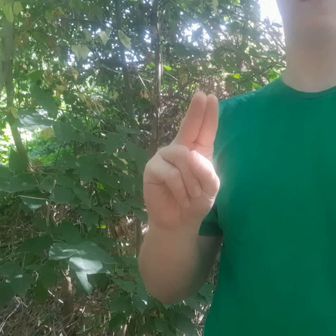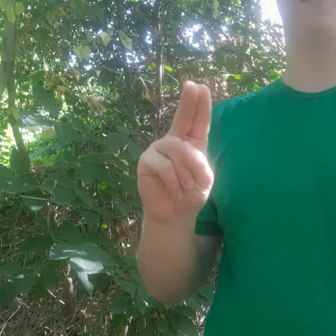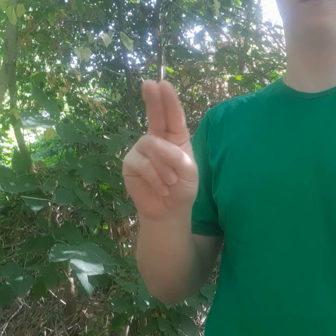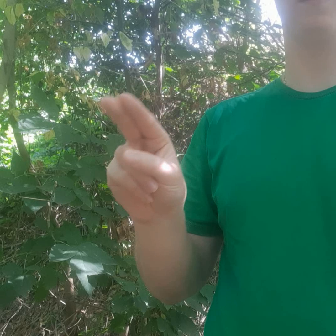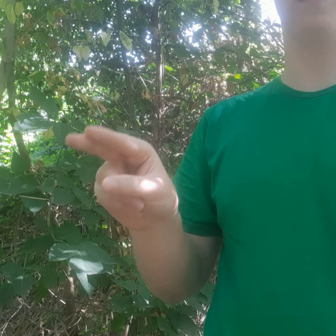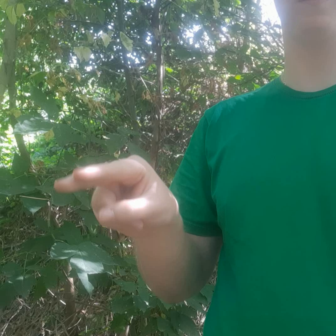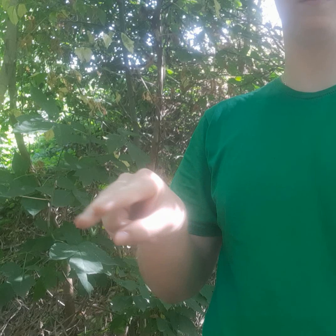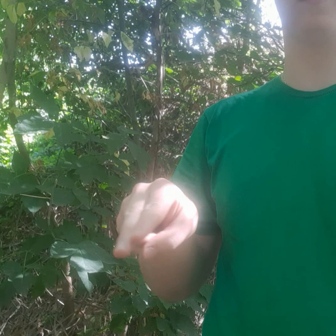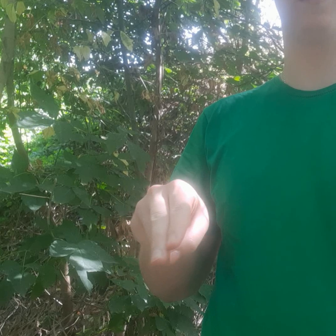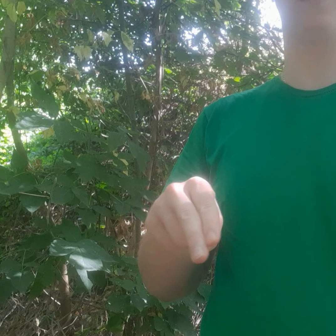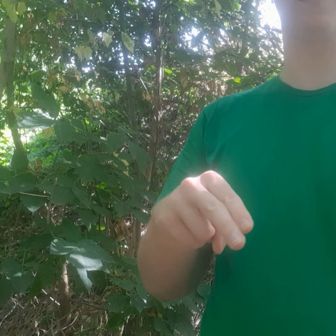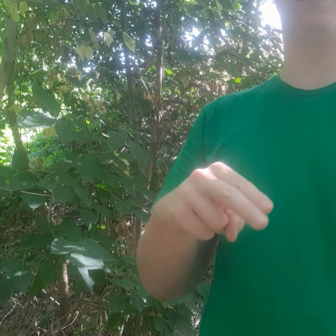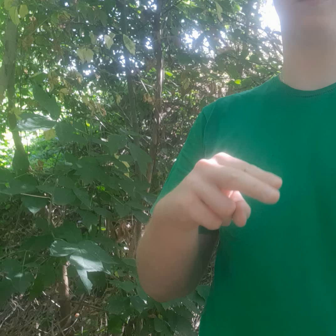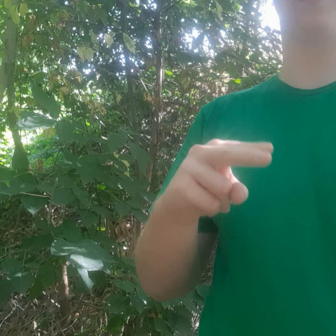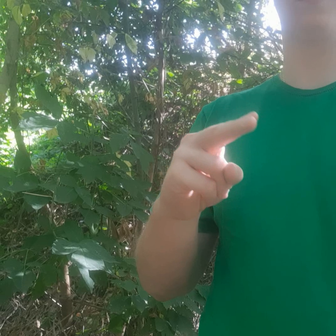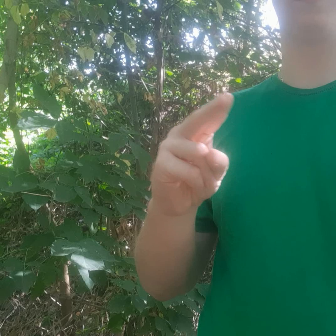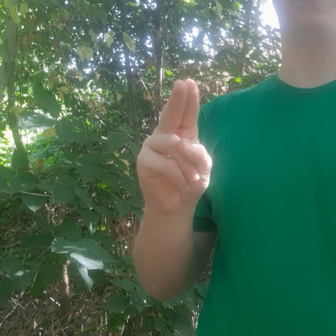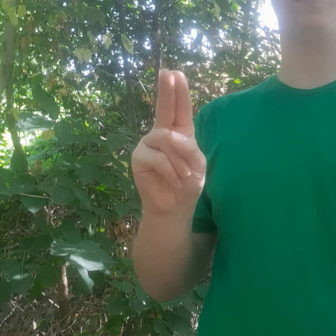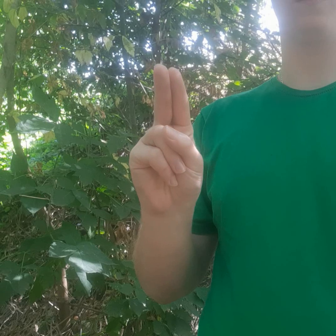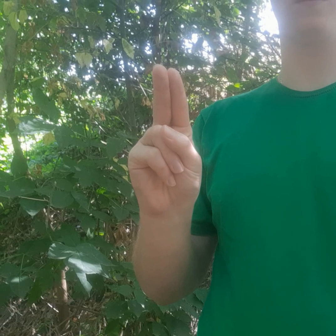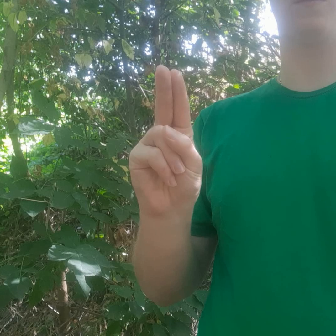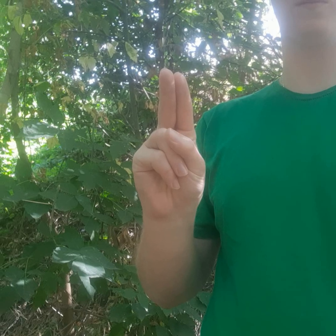Д